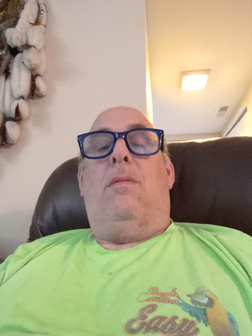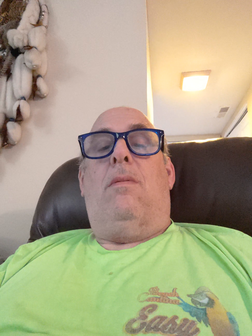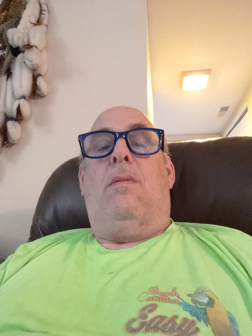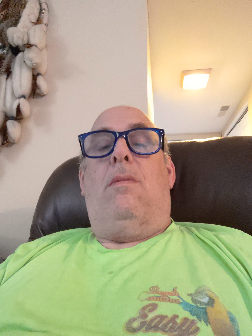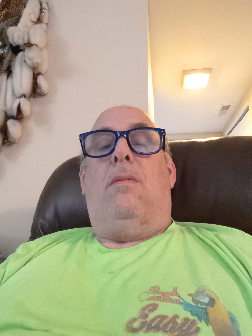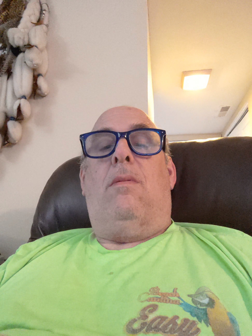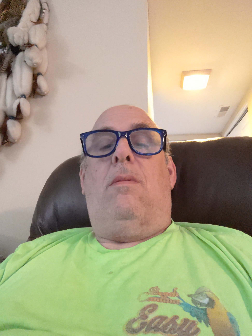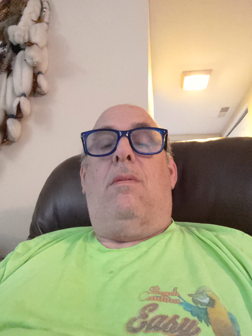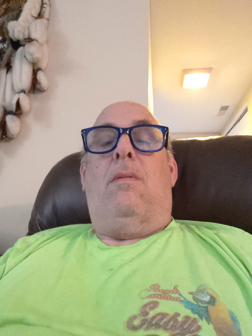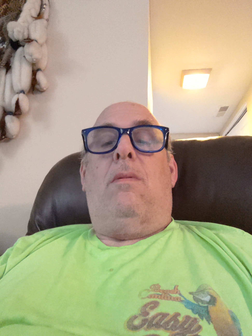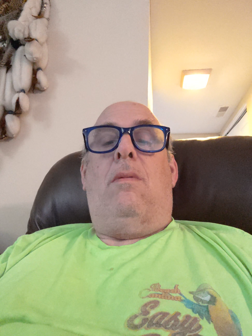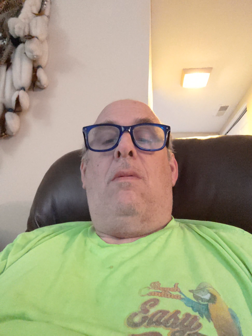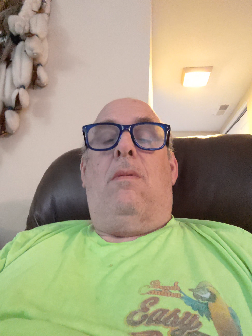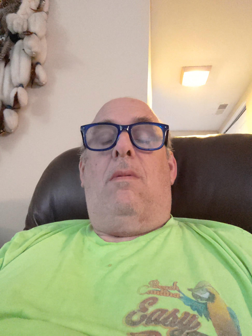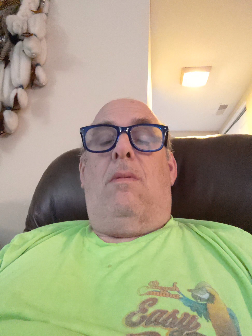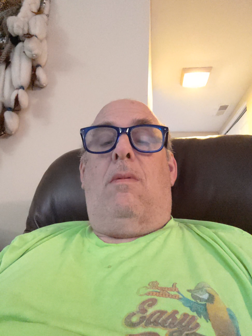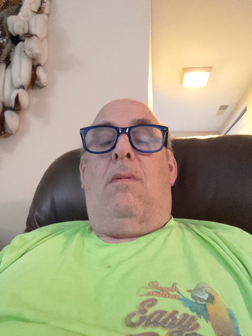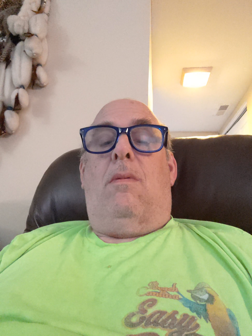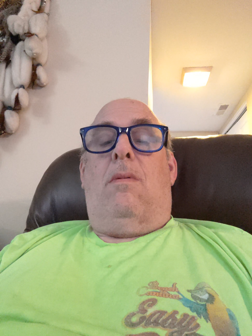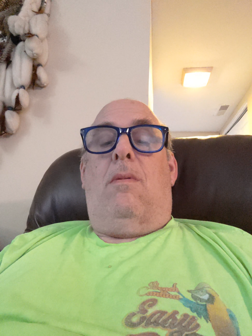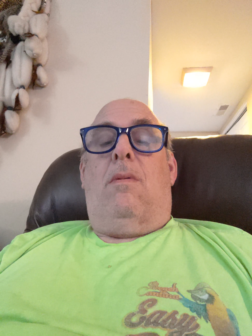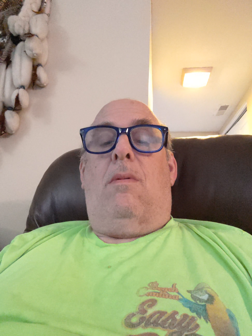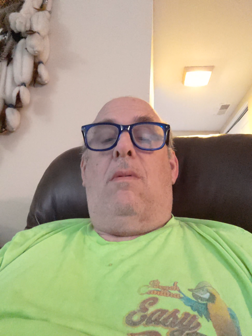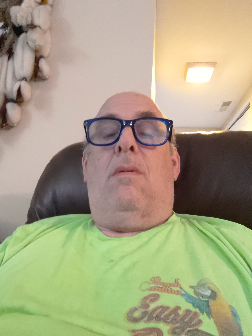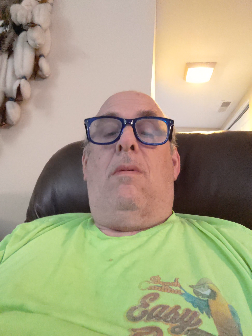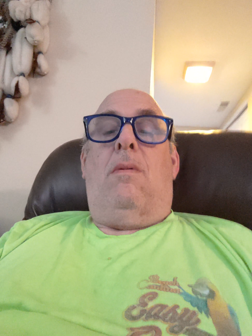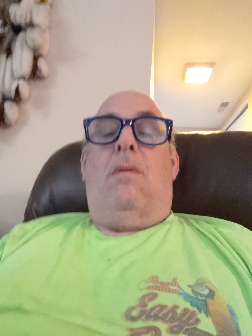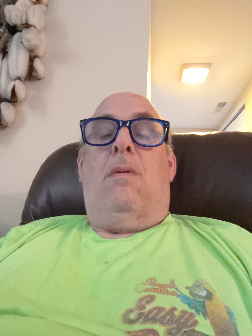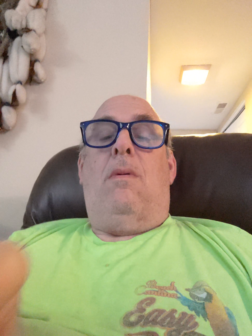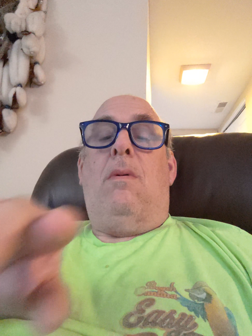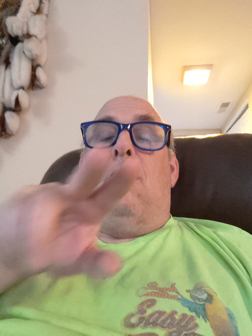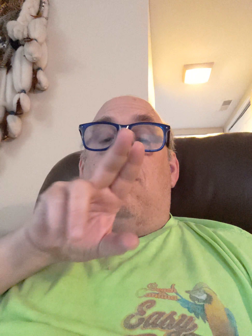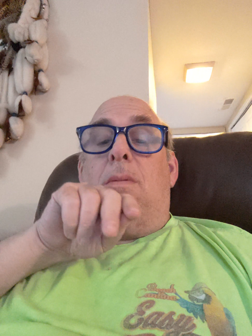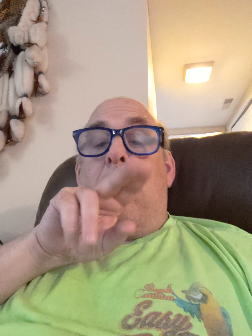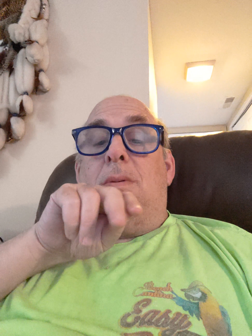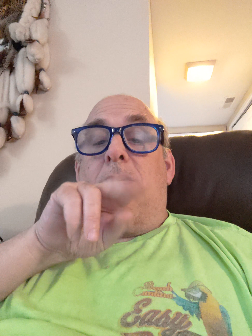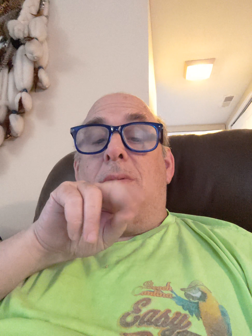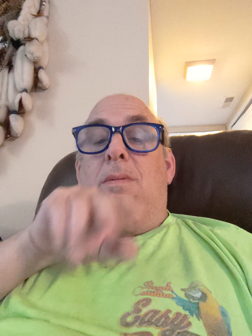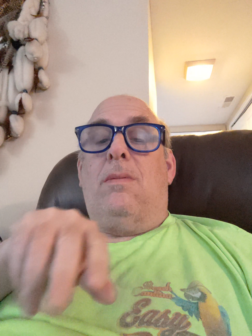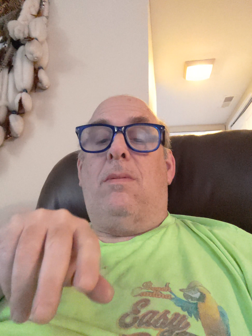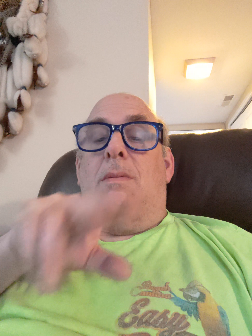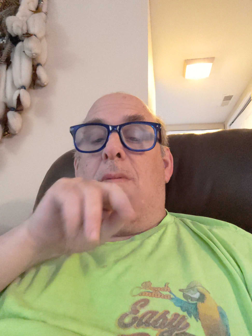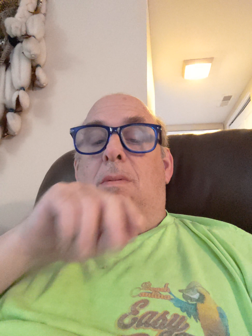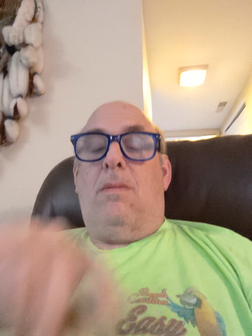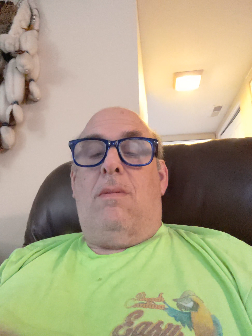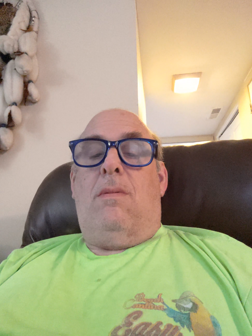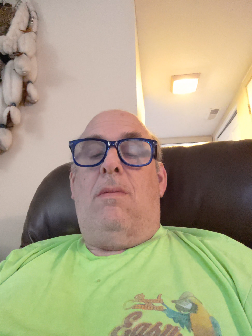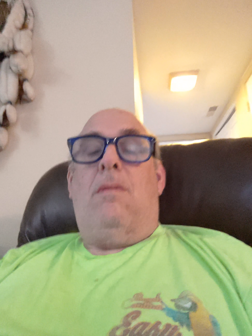duck